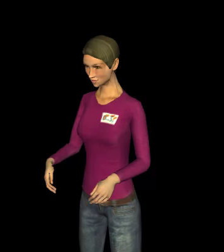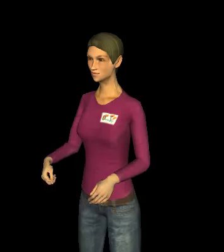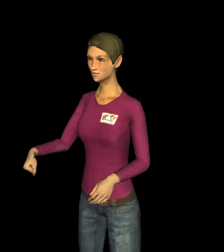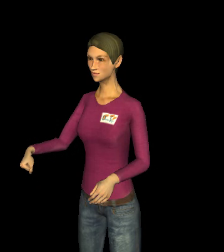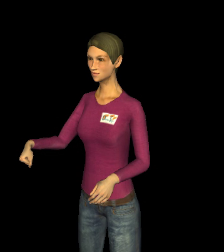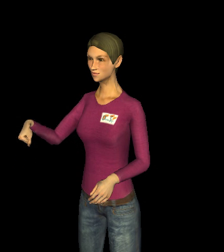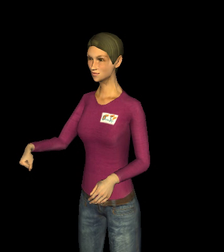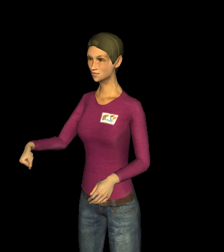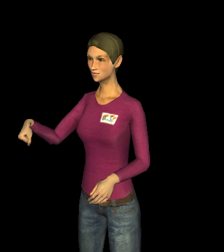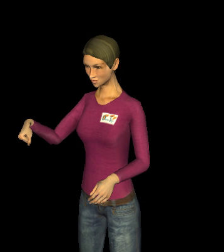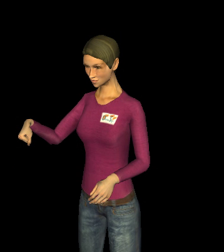أمتعة